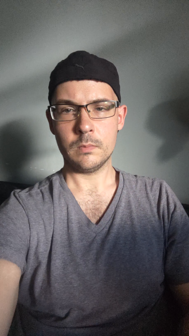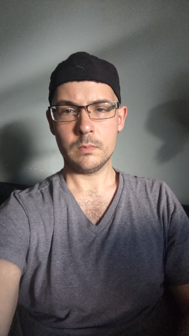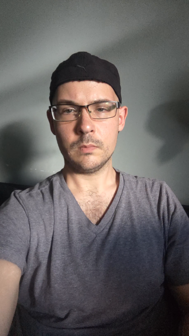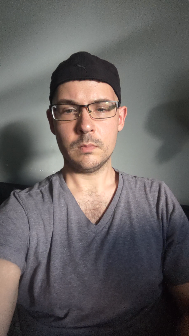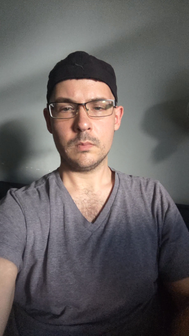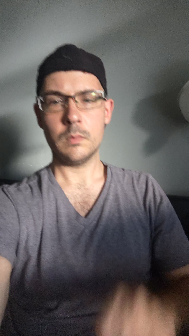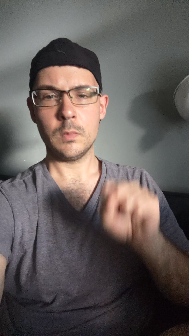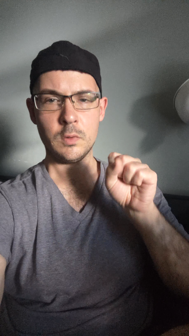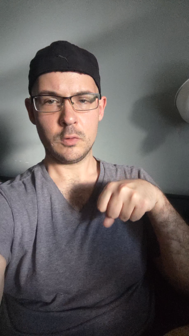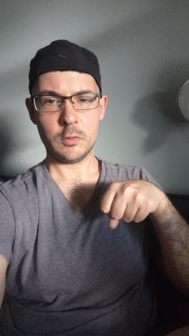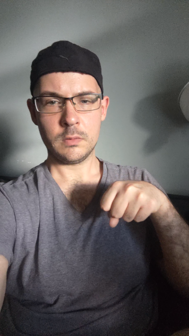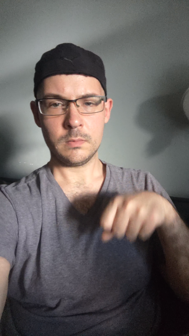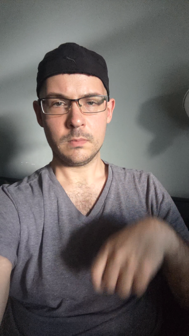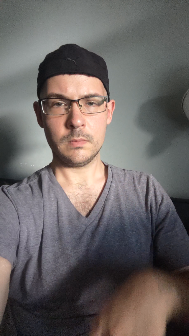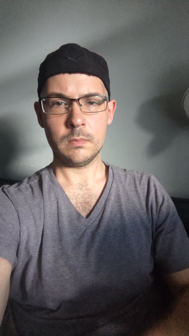could